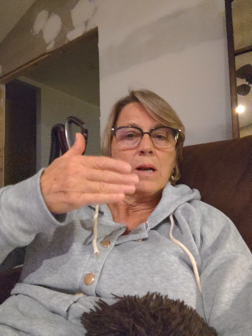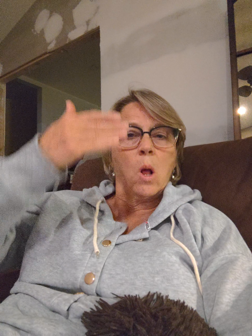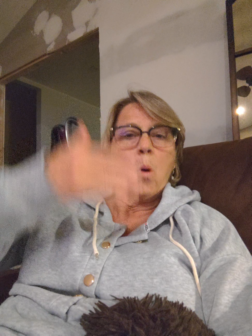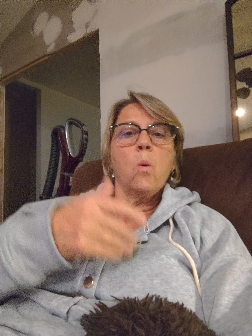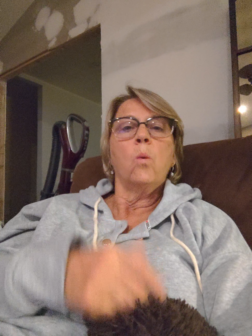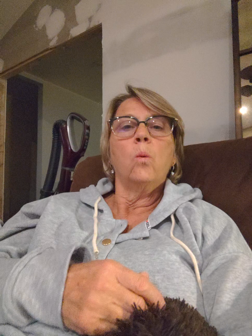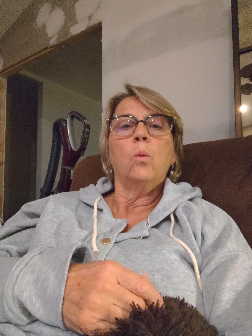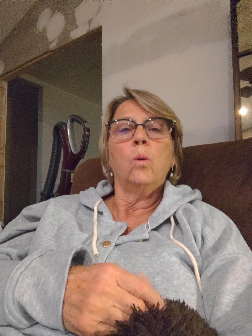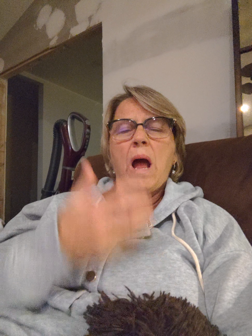window